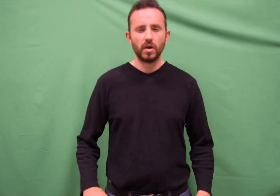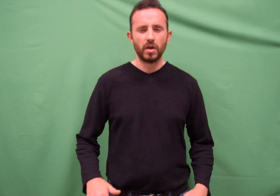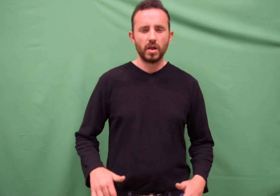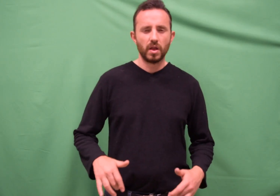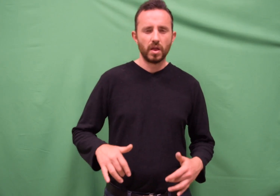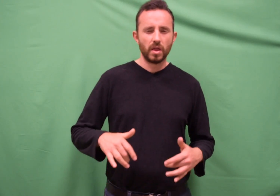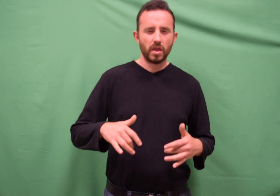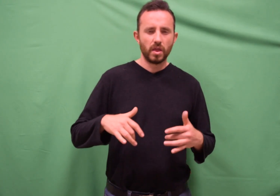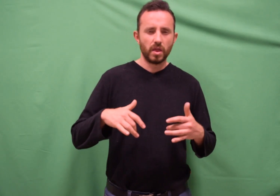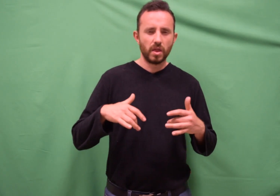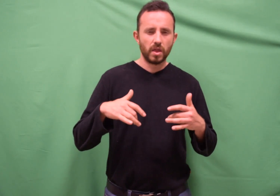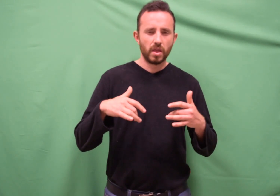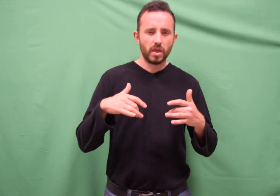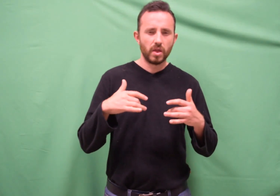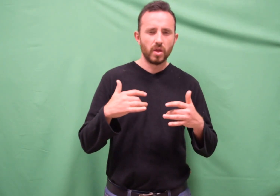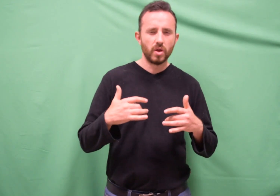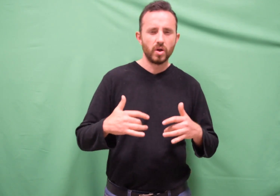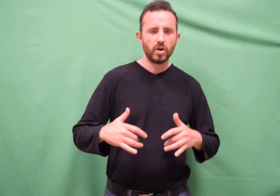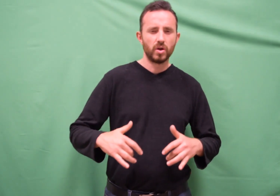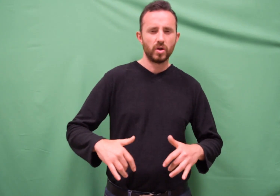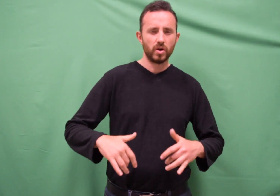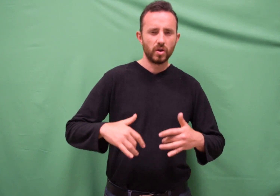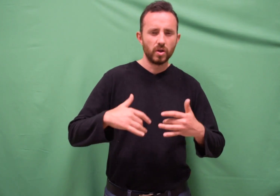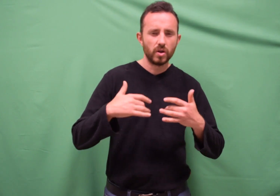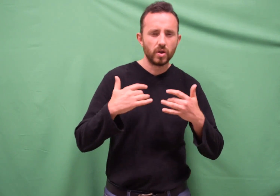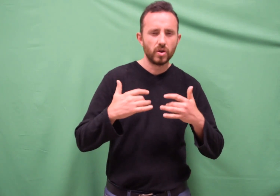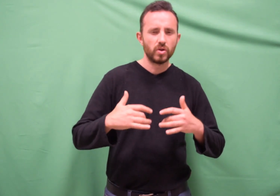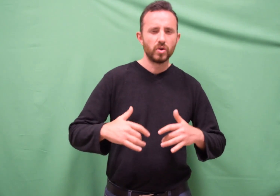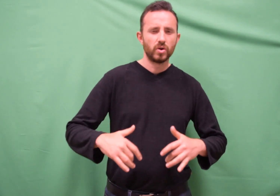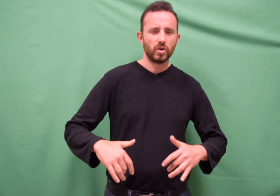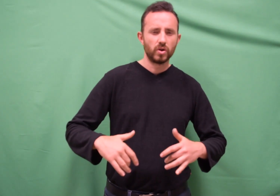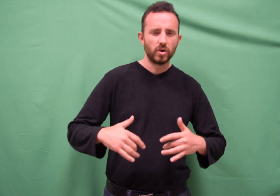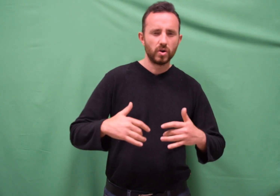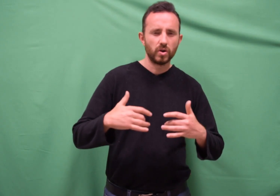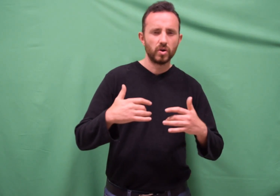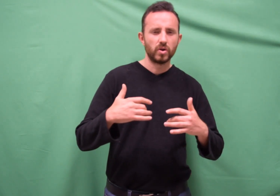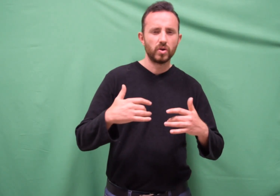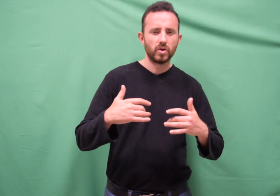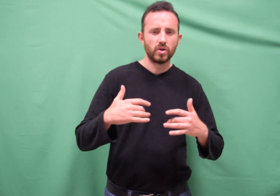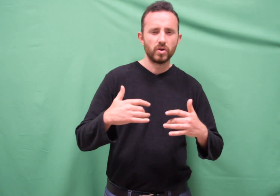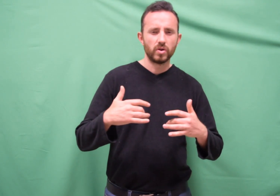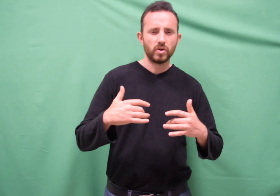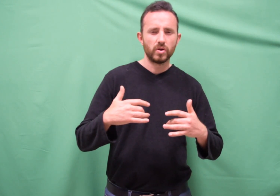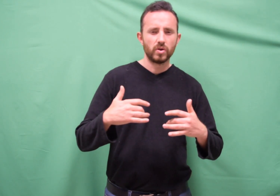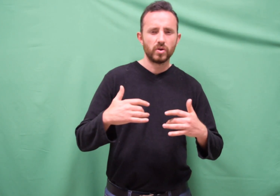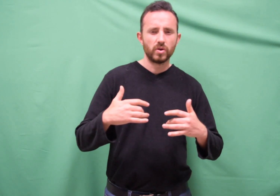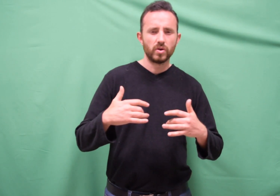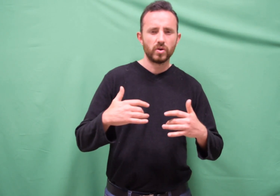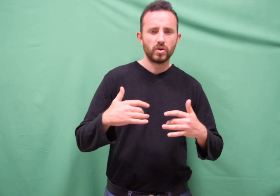dolor